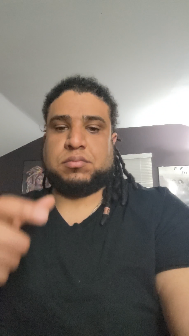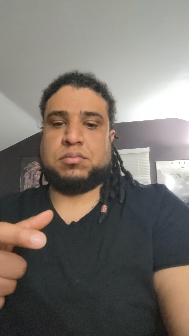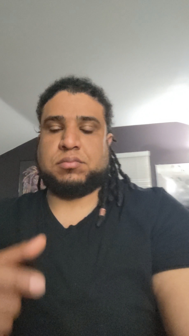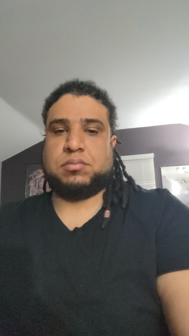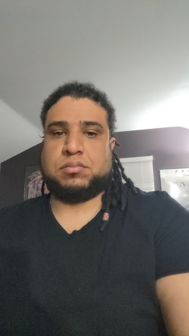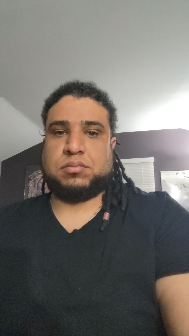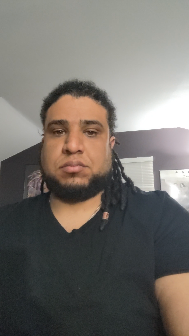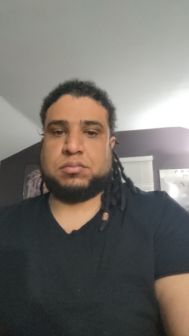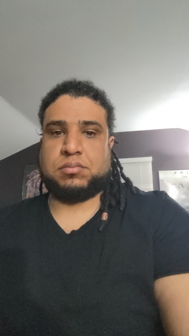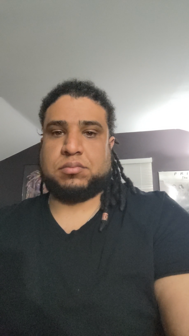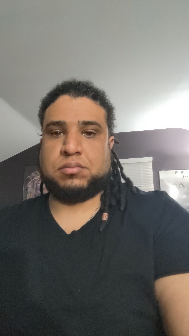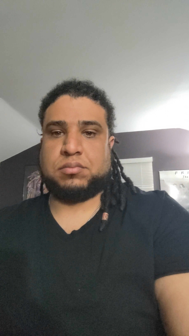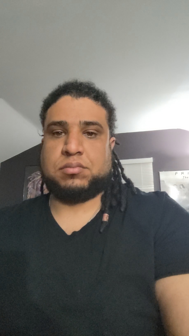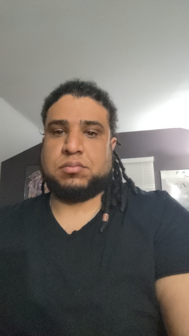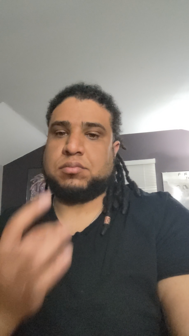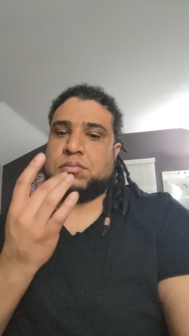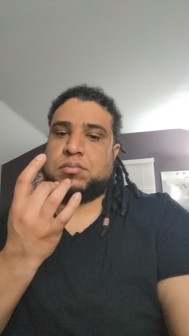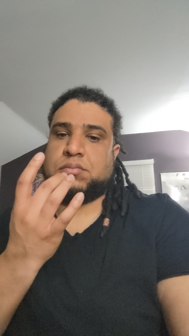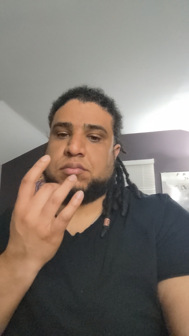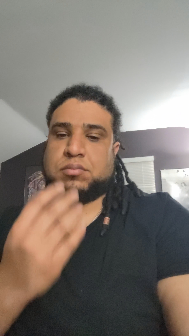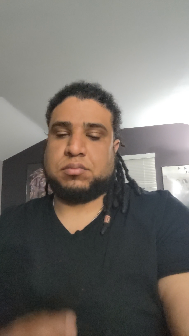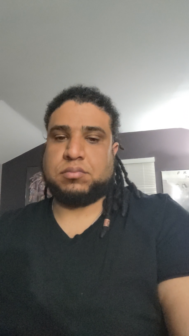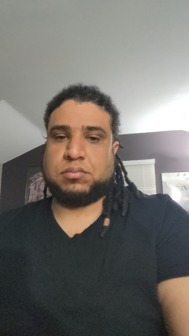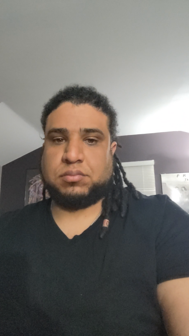light bulb